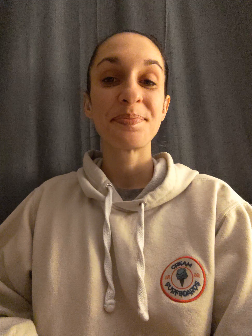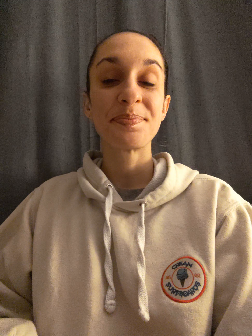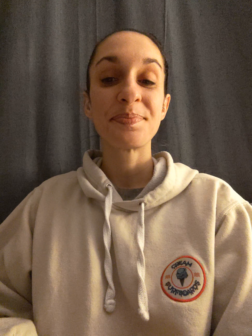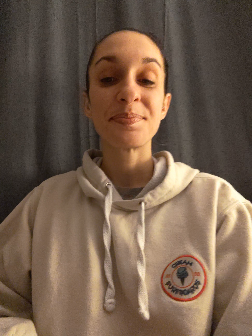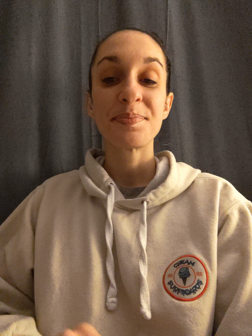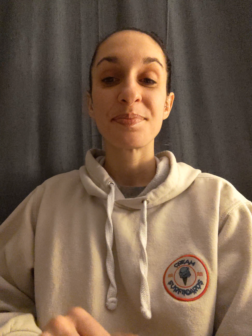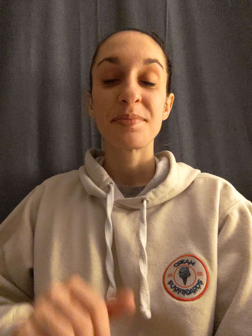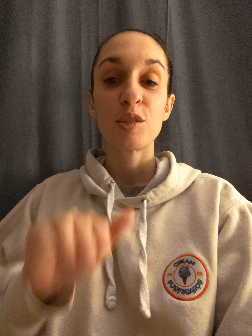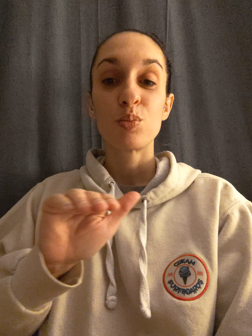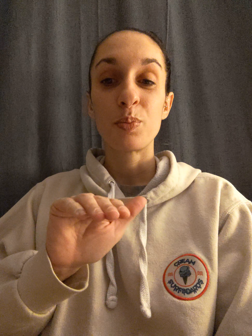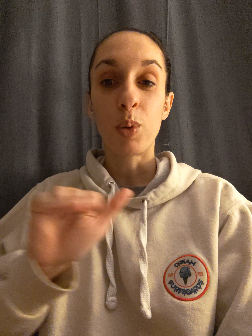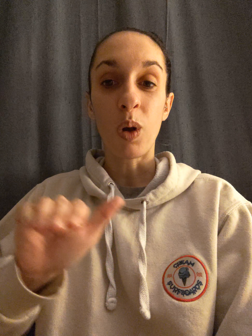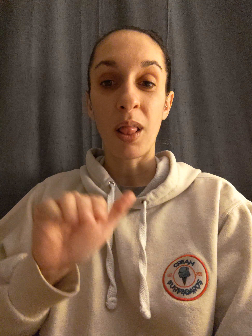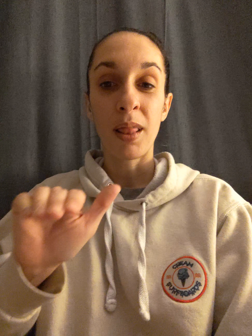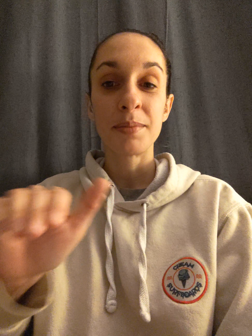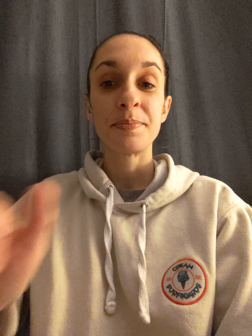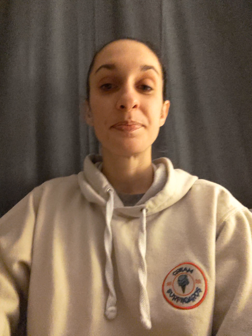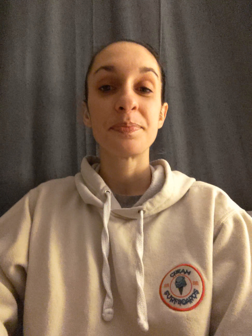pool